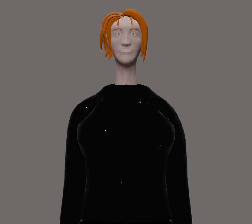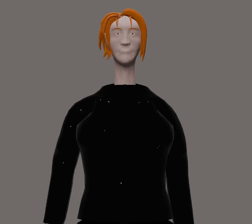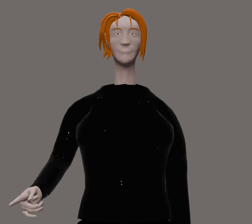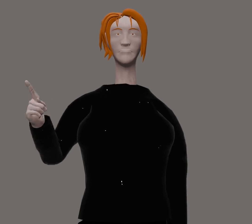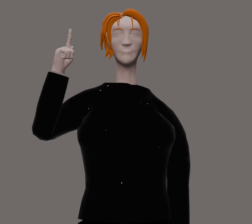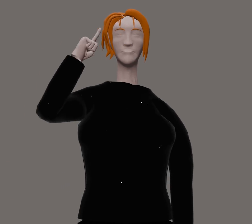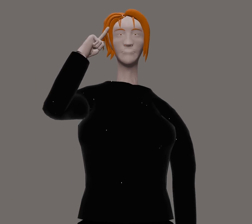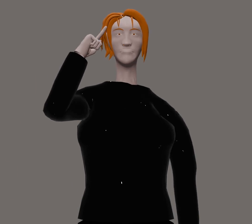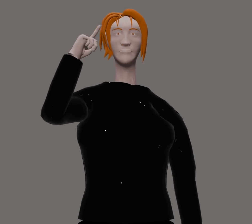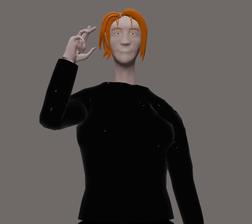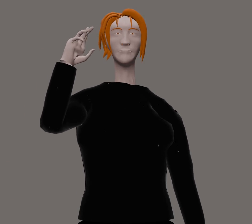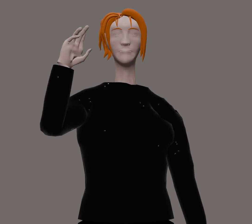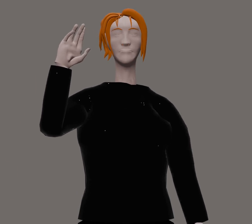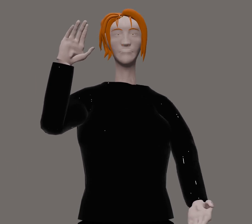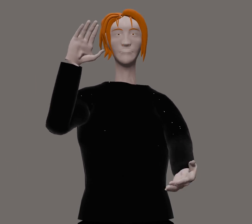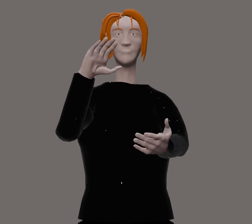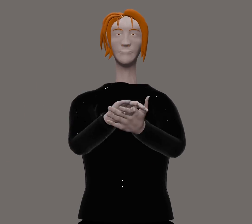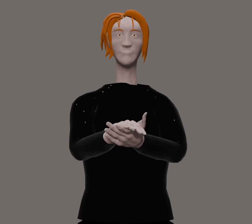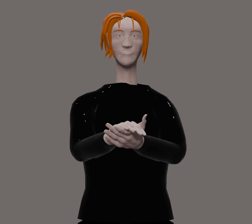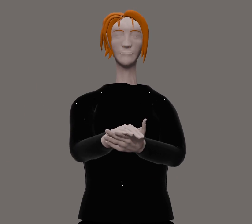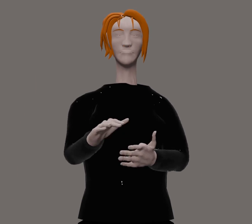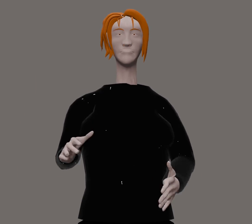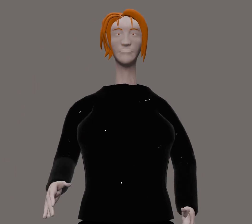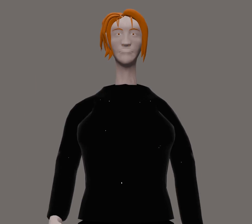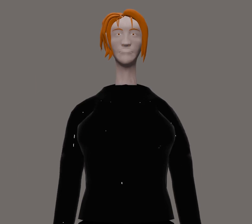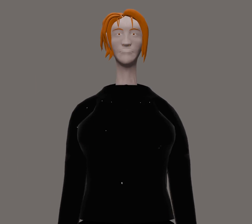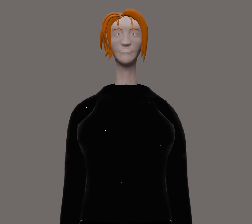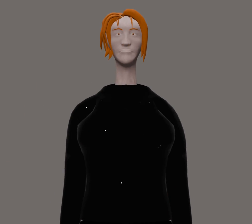Belief